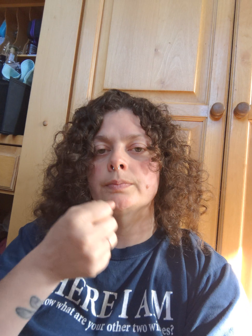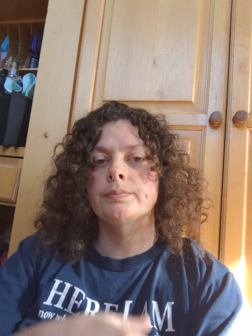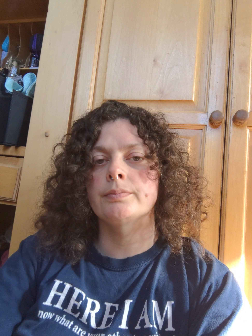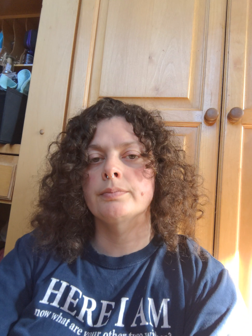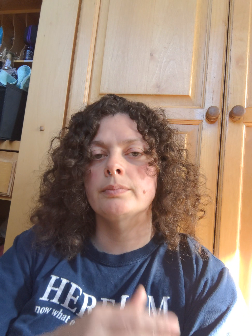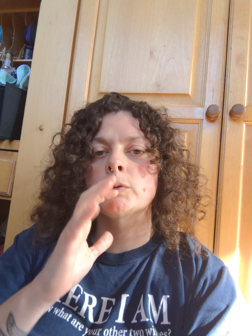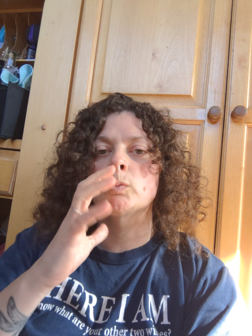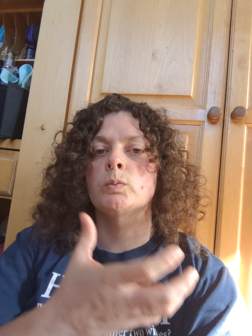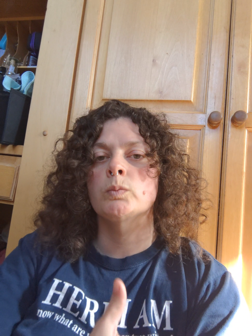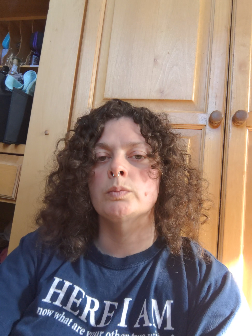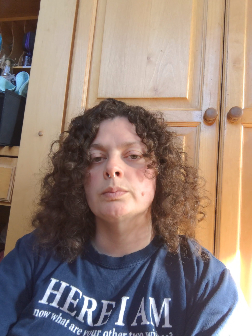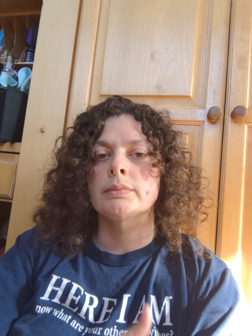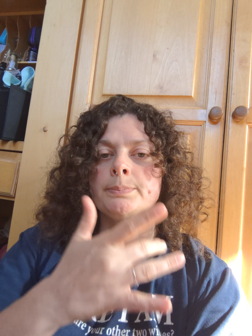balloon